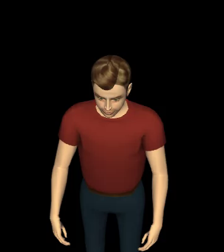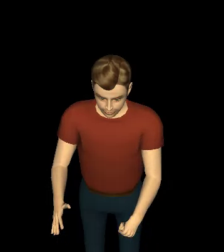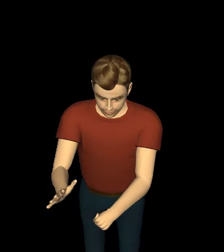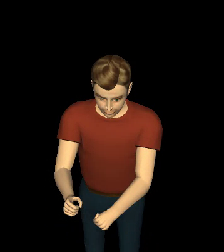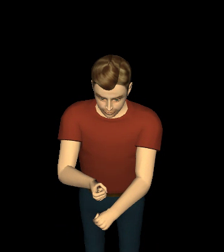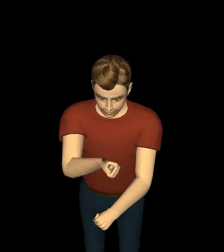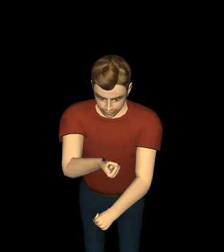يربح